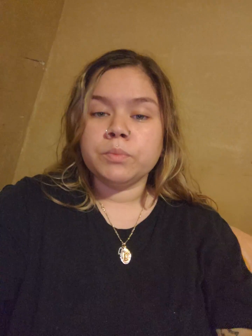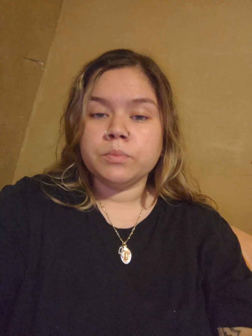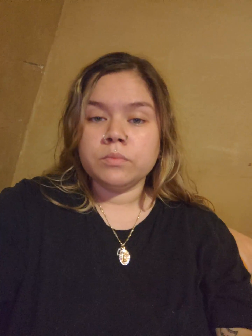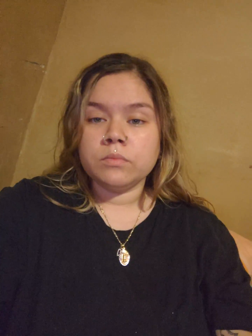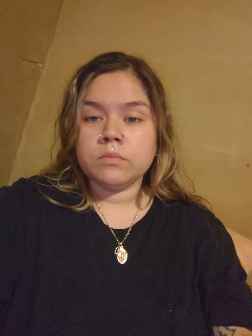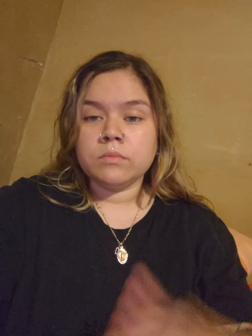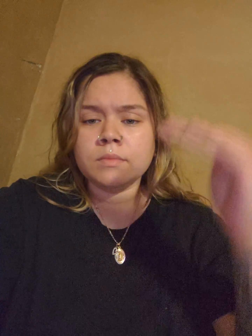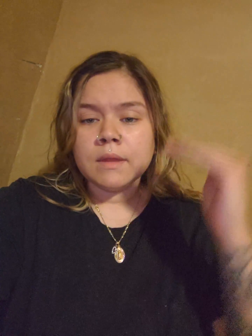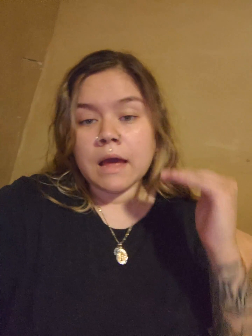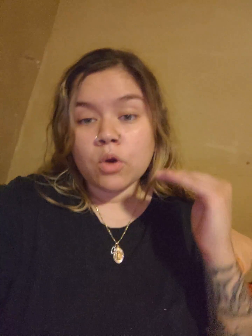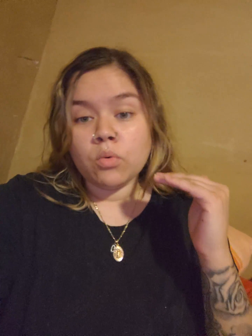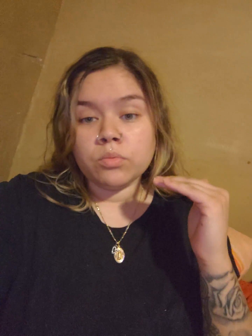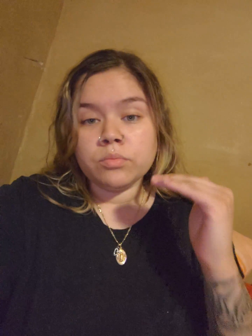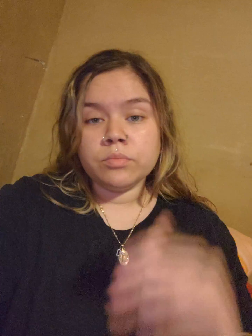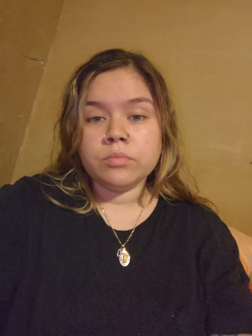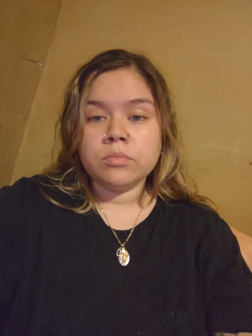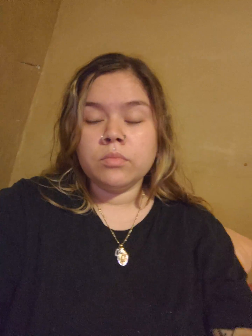little